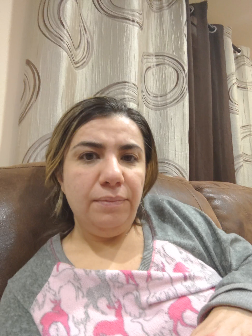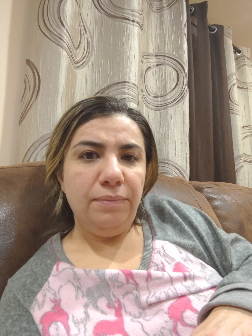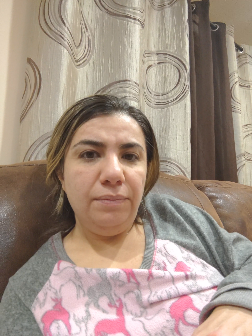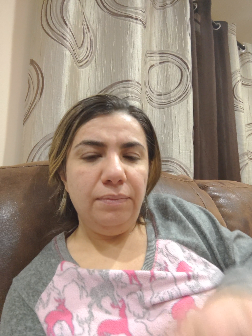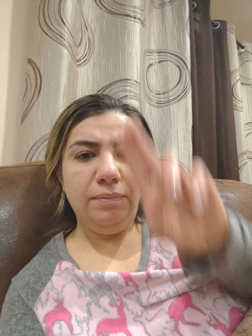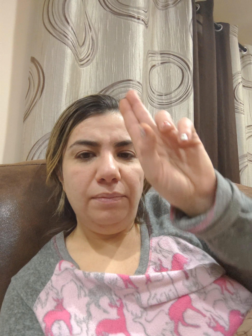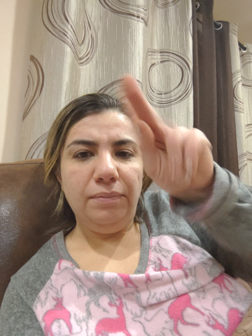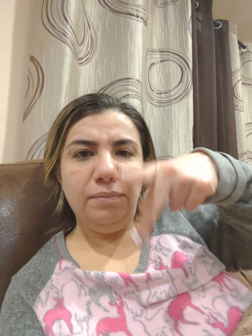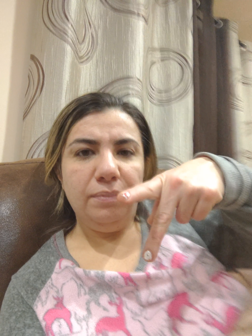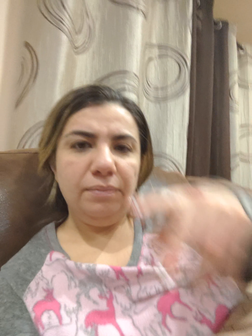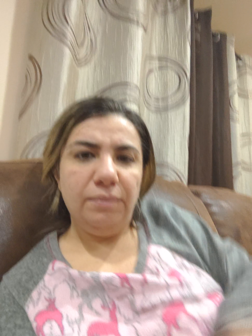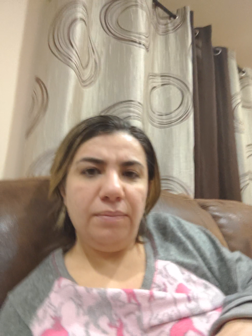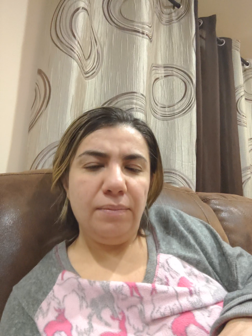up